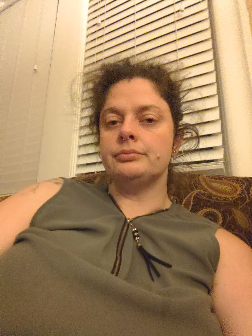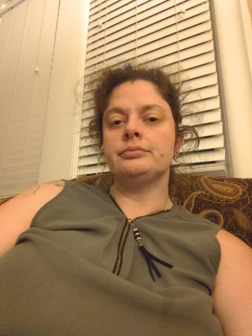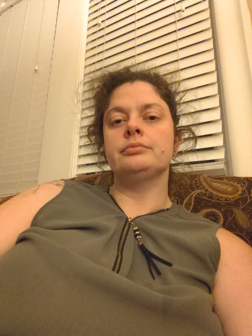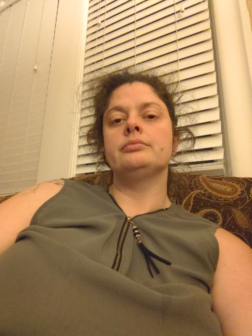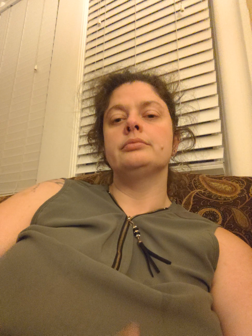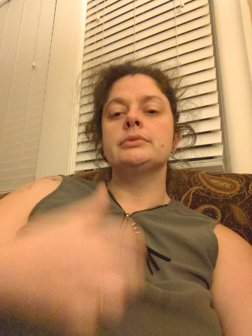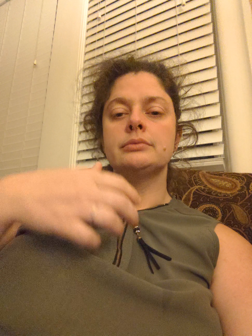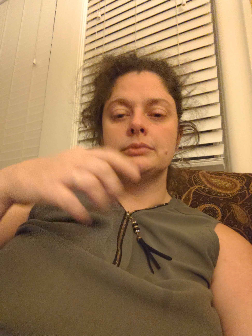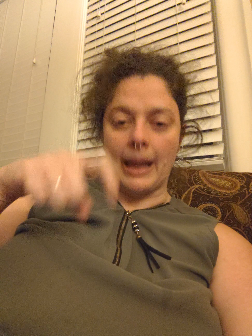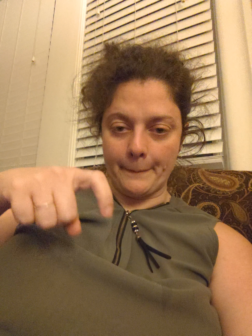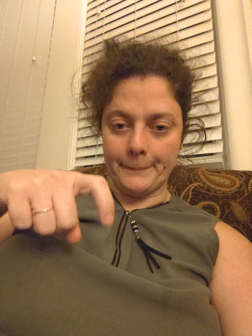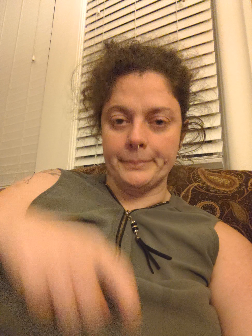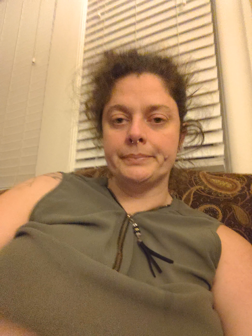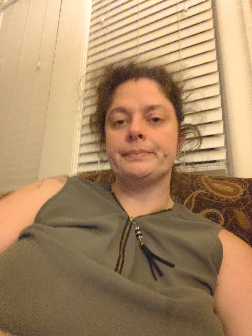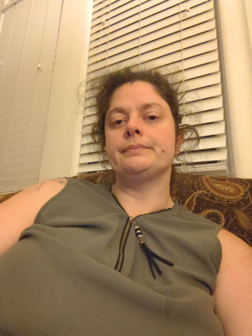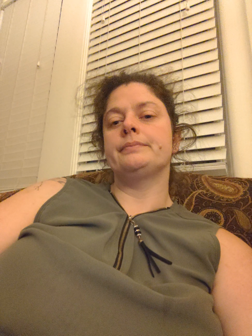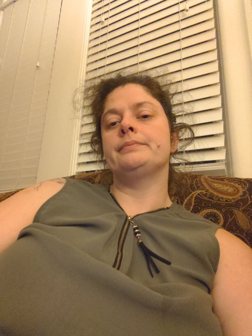time